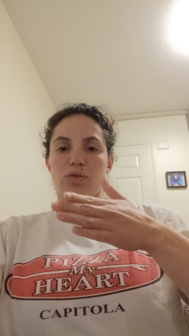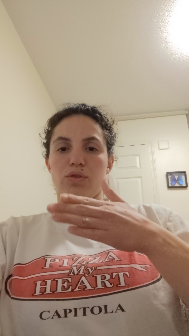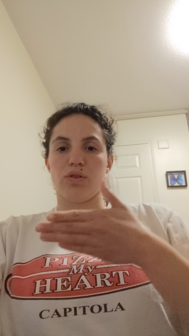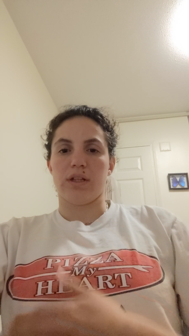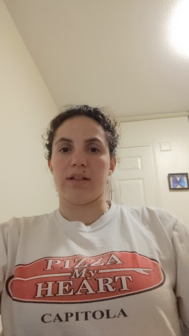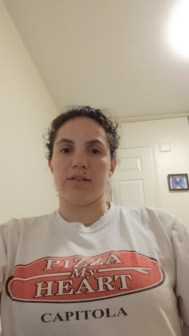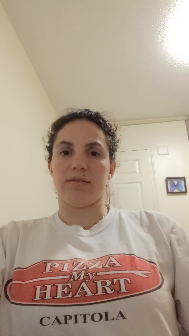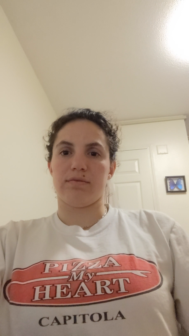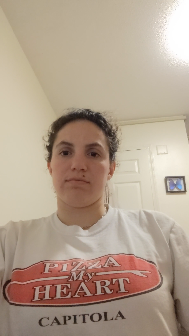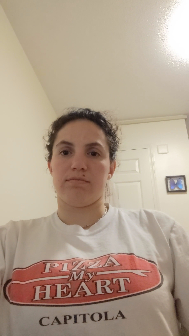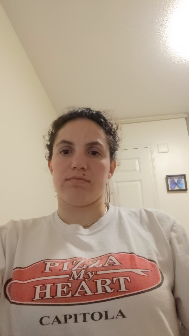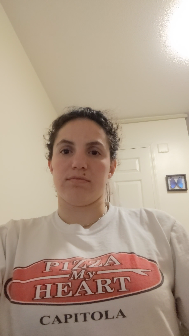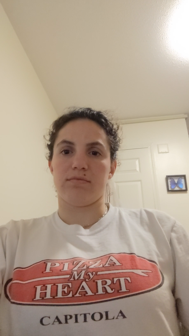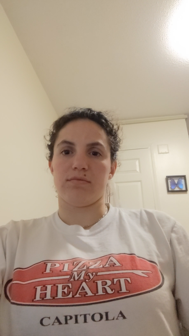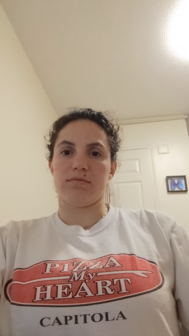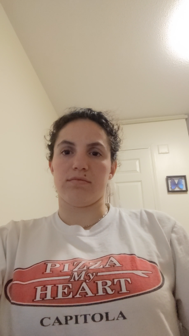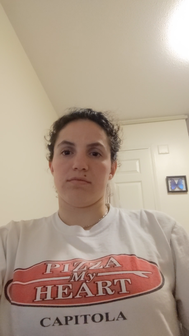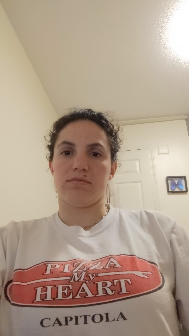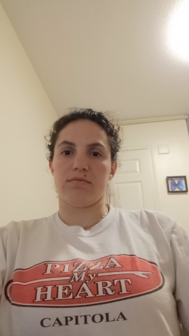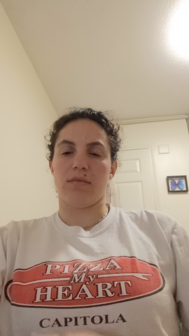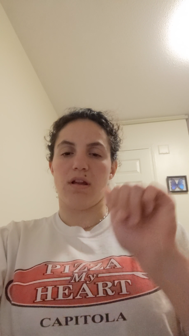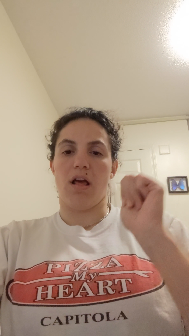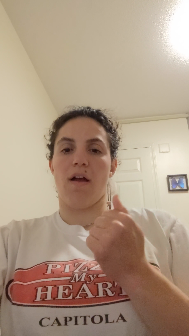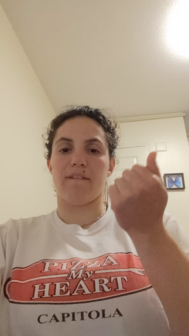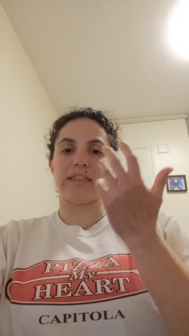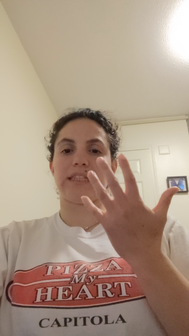gloves